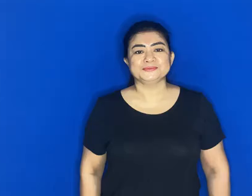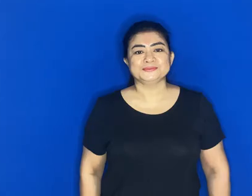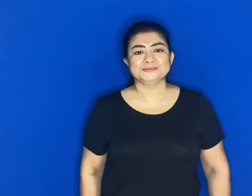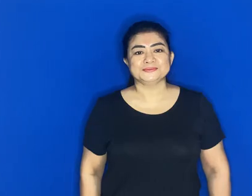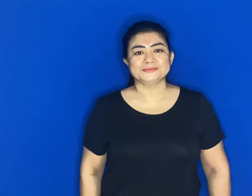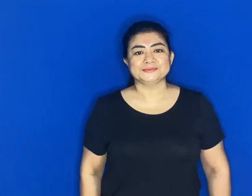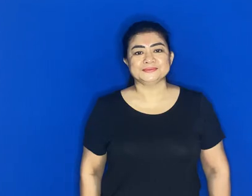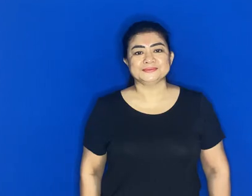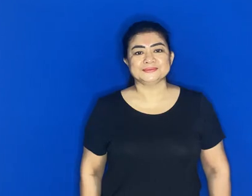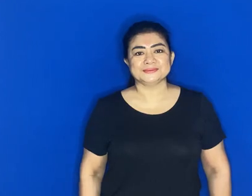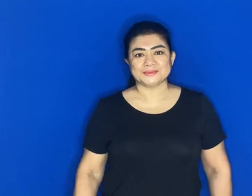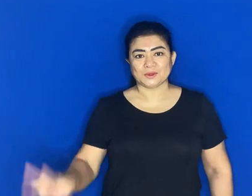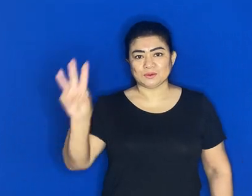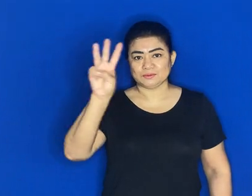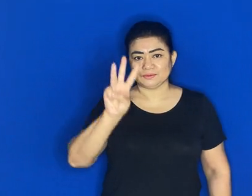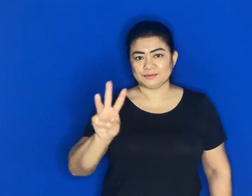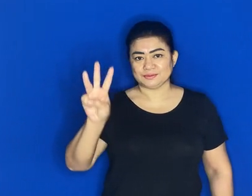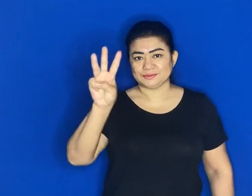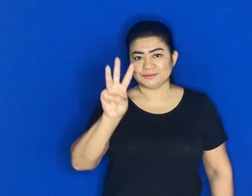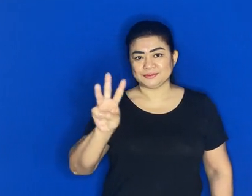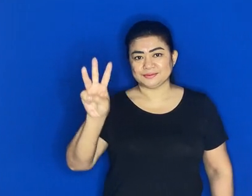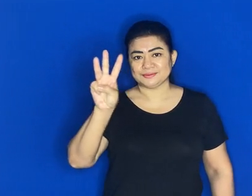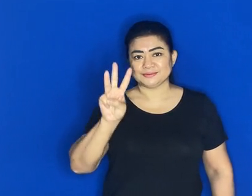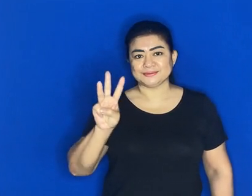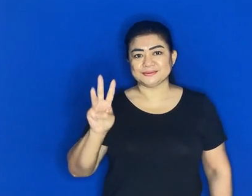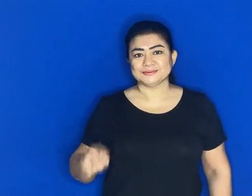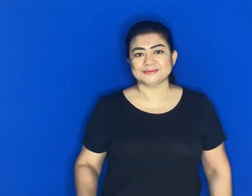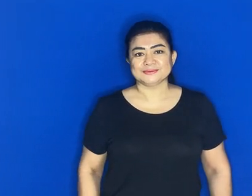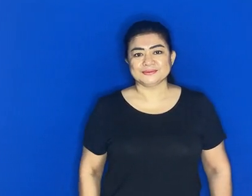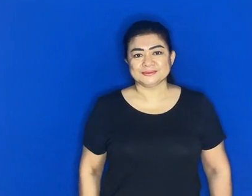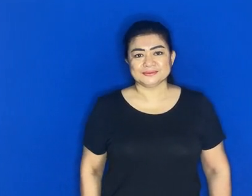wednesday